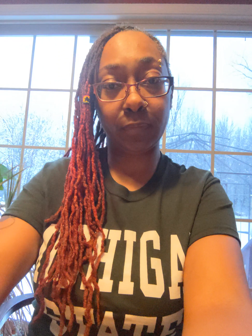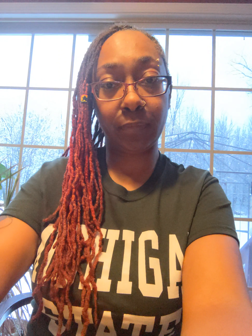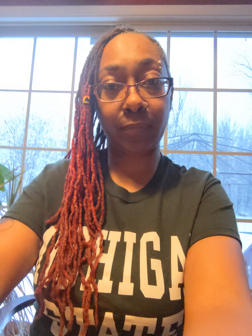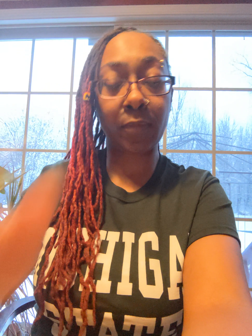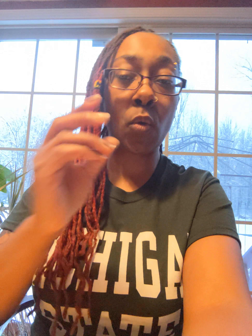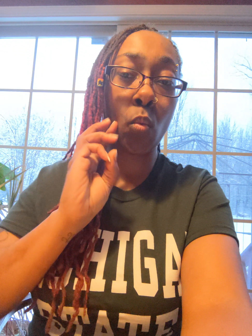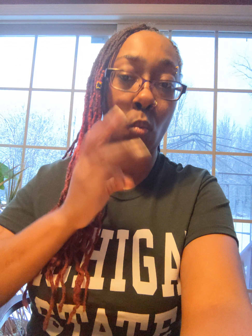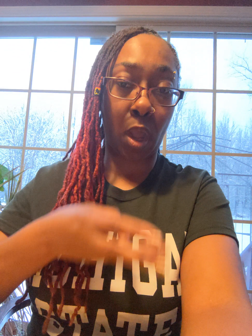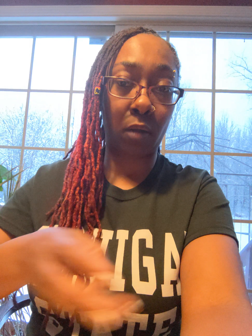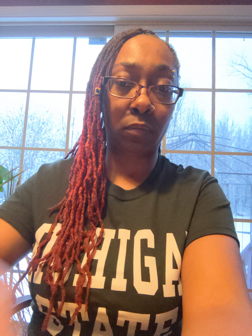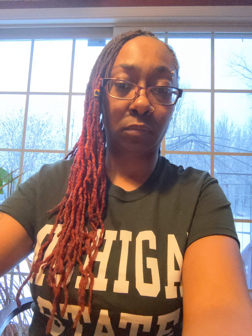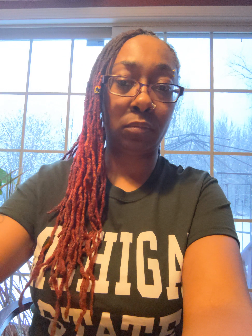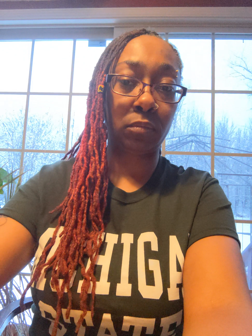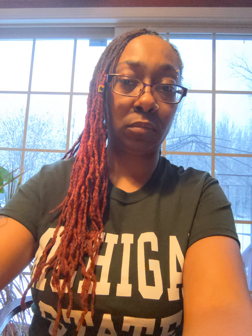will